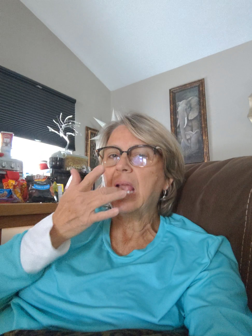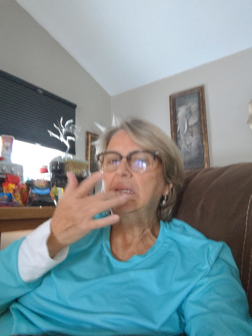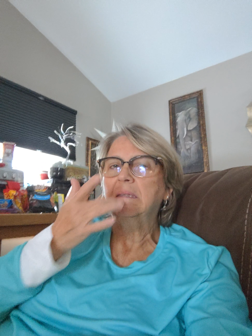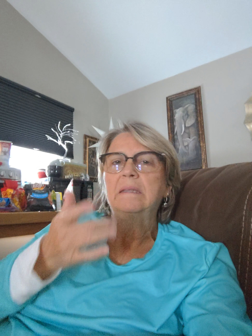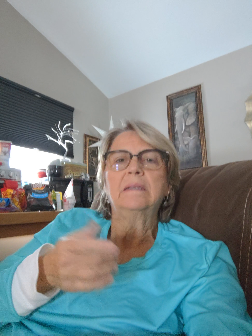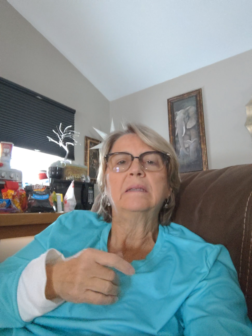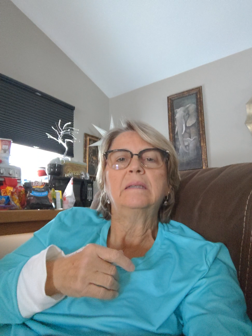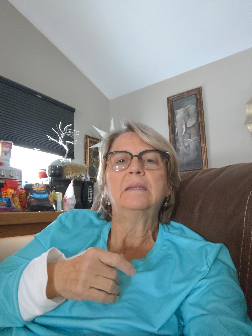taste